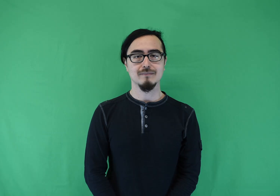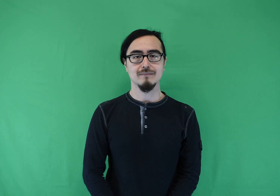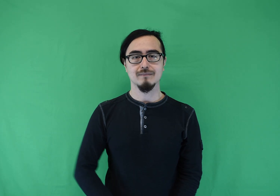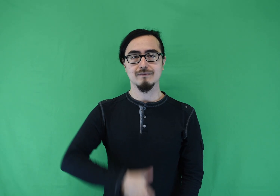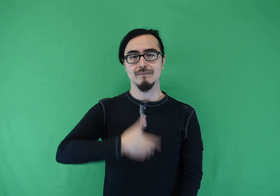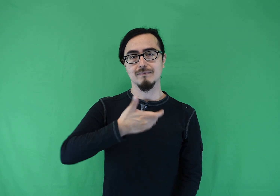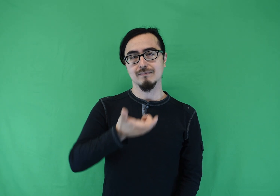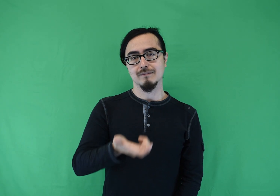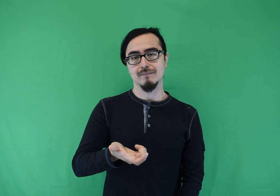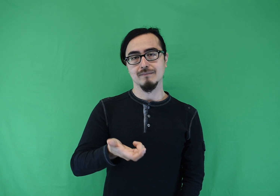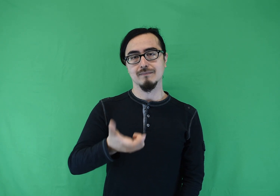dinero